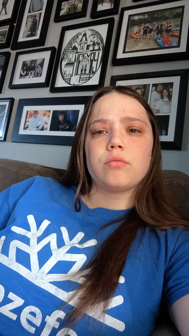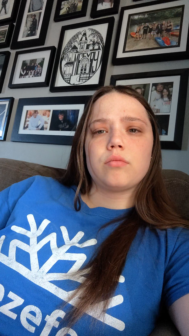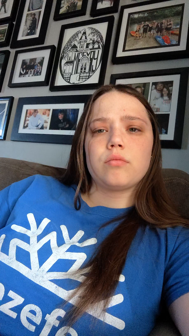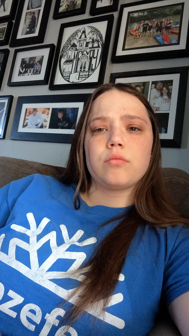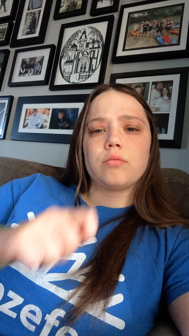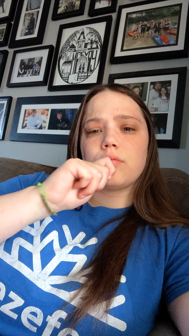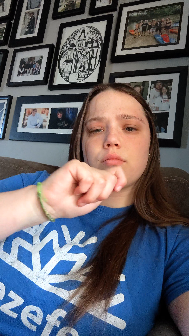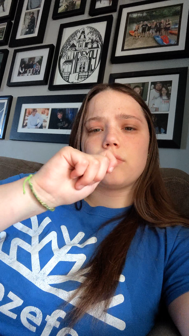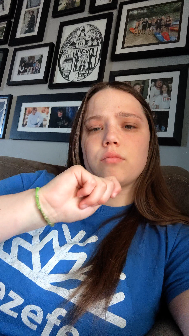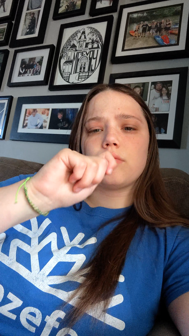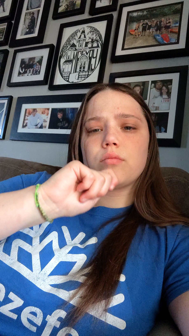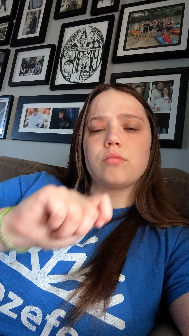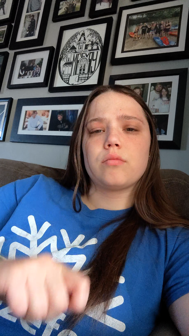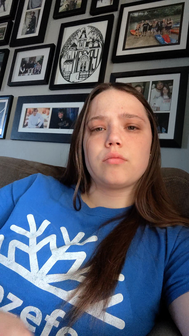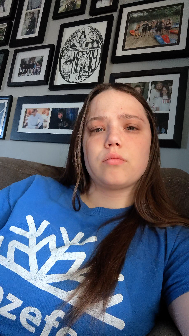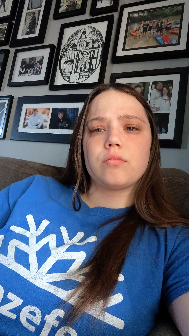popsicle